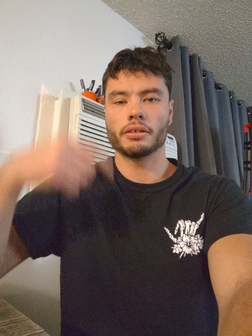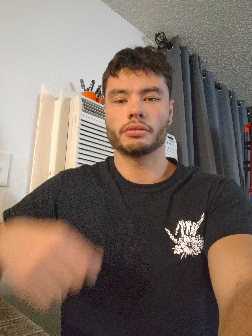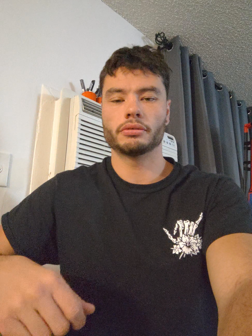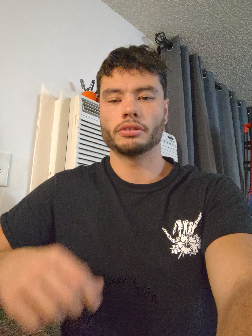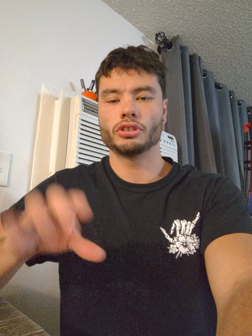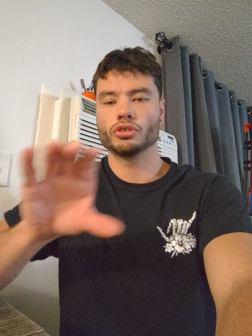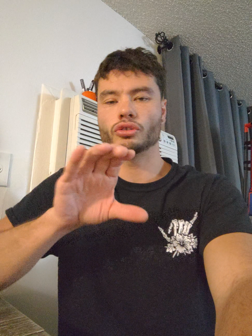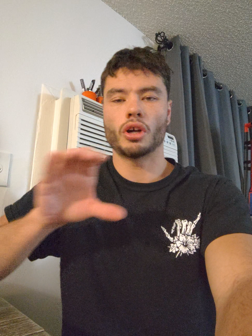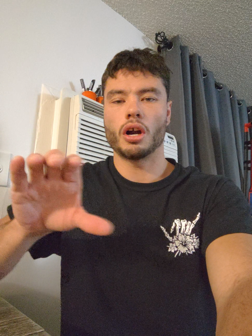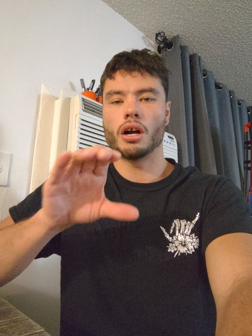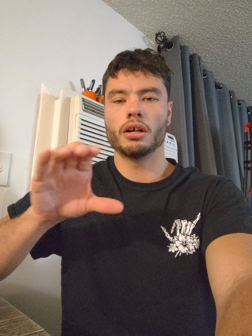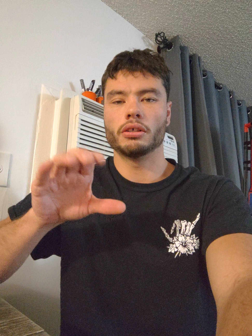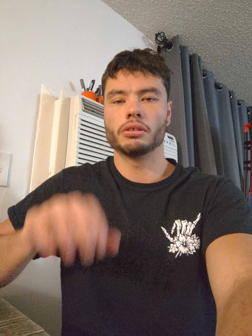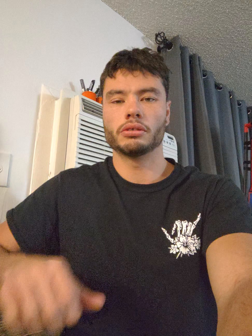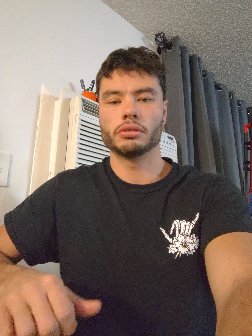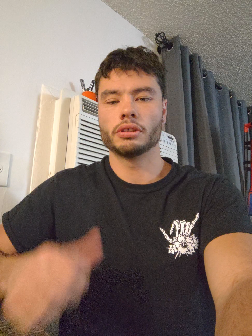chocolate